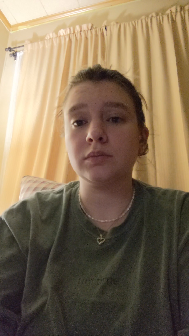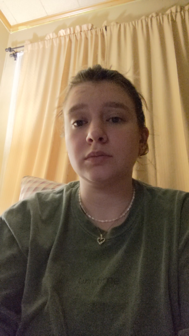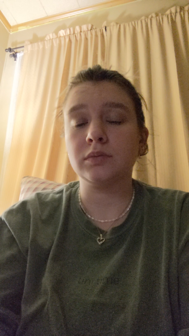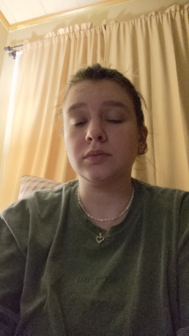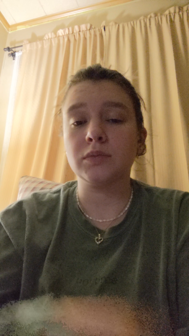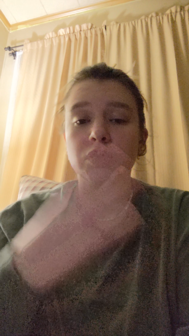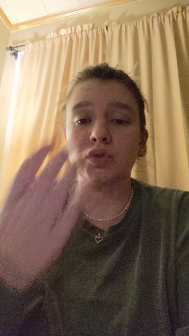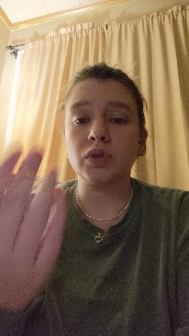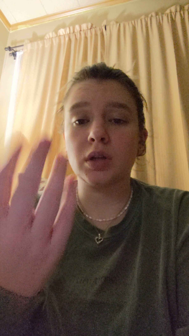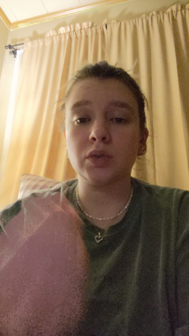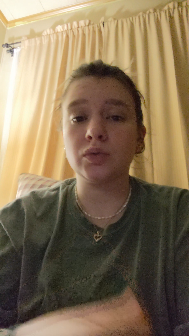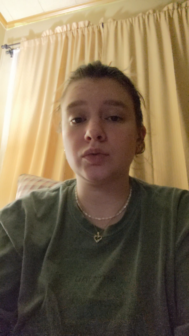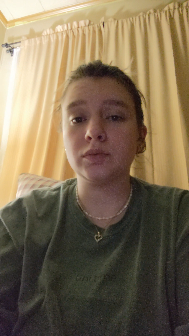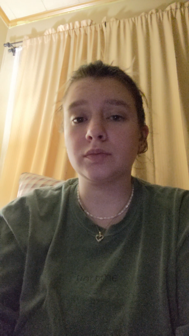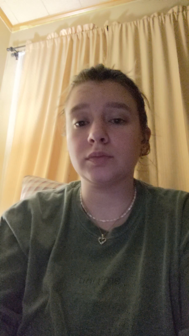gentle